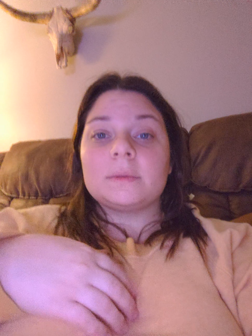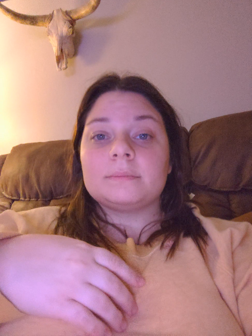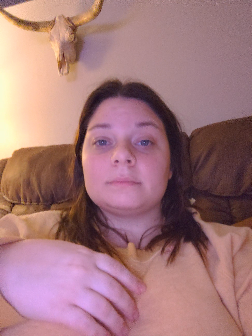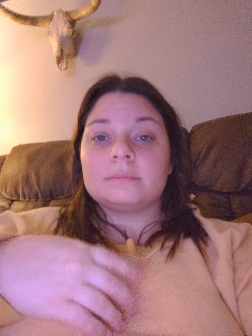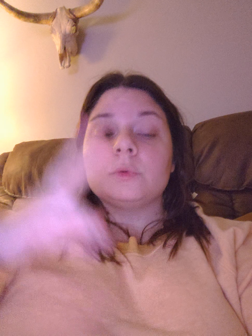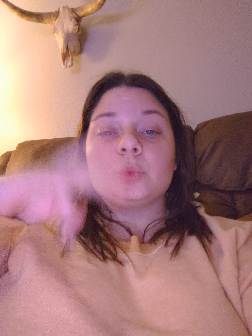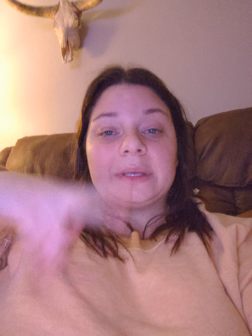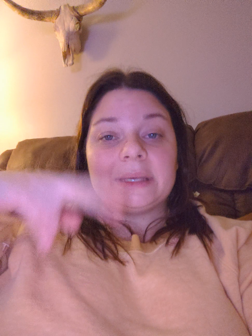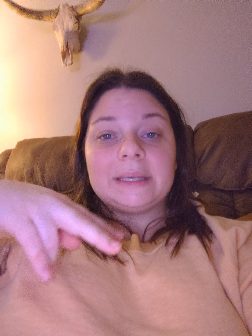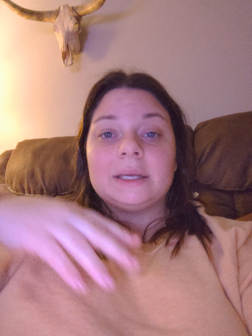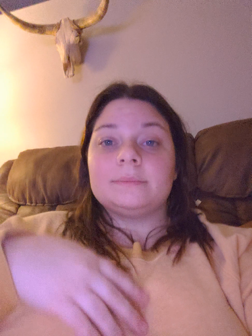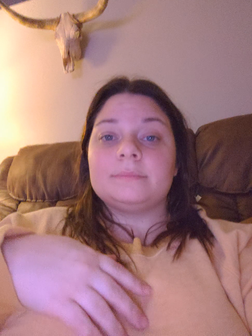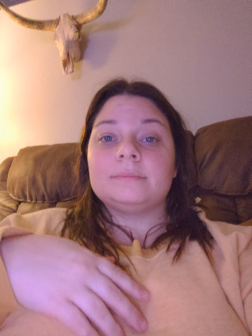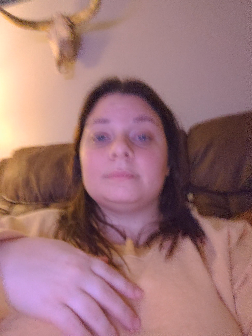read